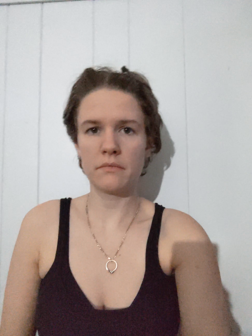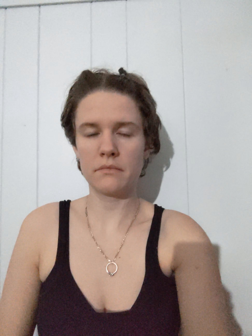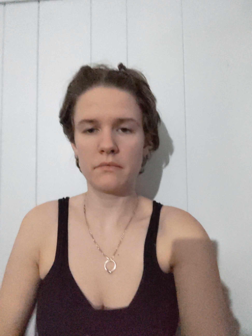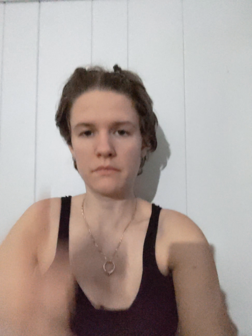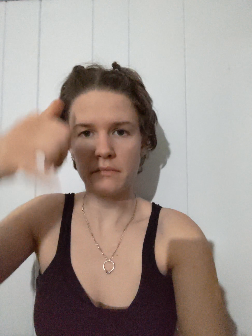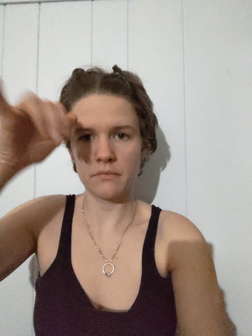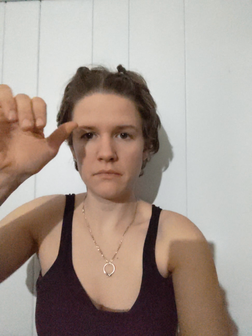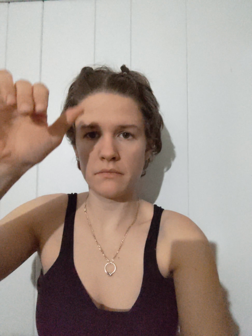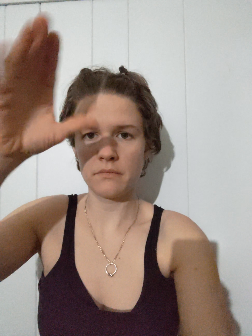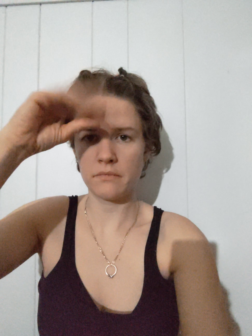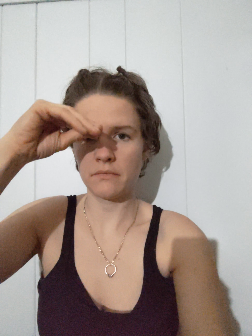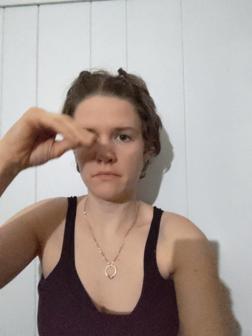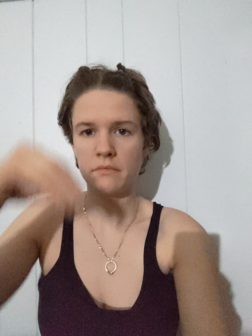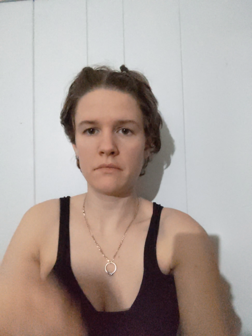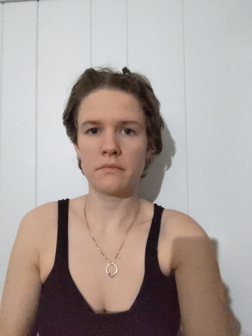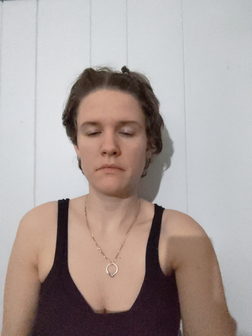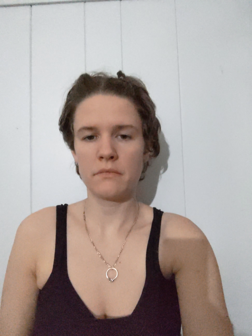cowboy